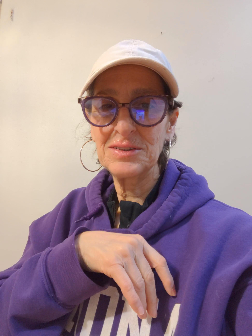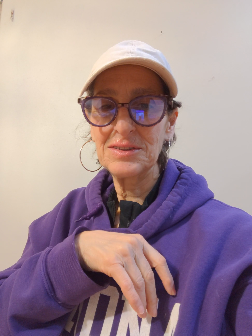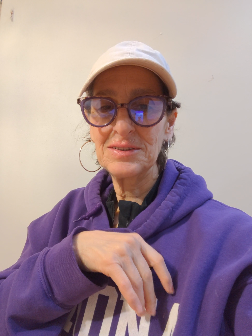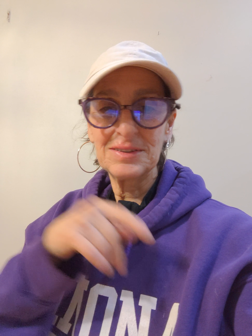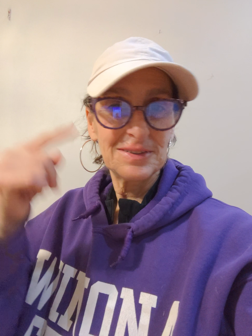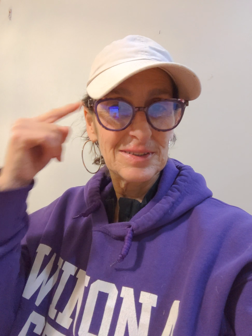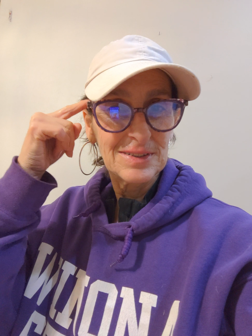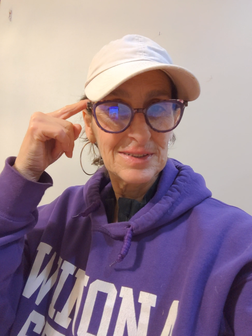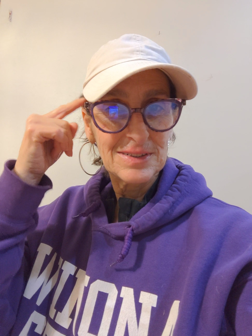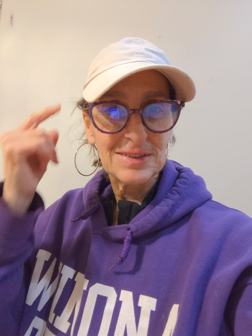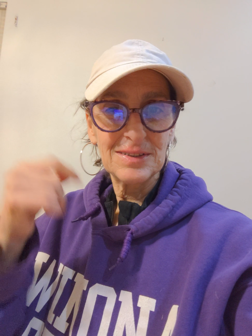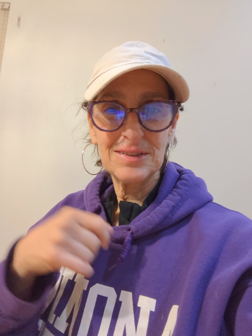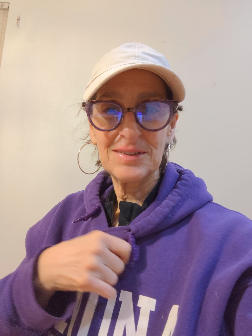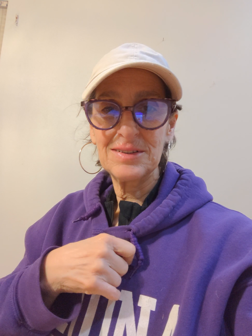think